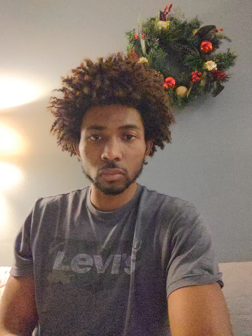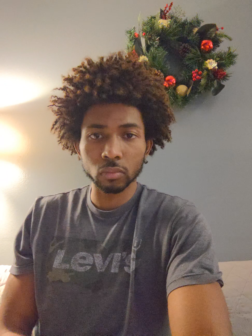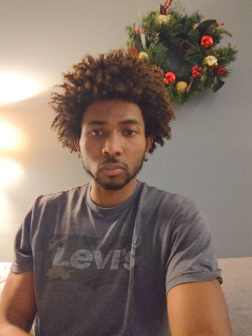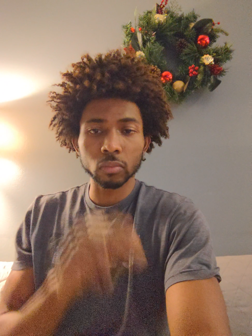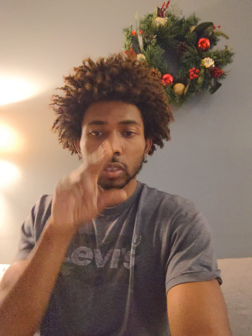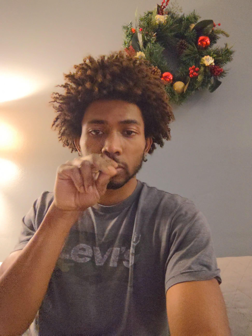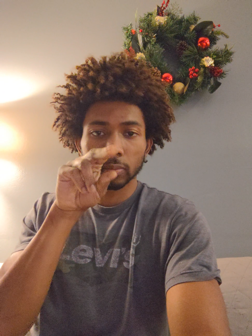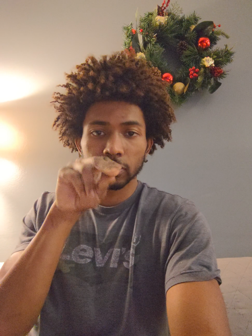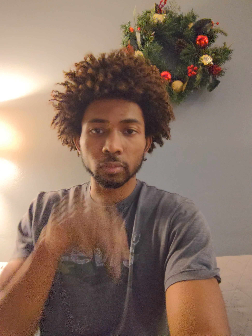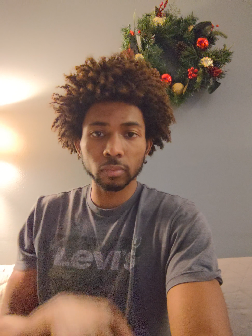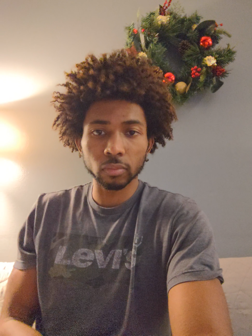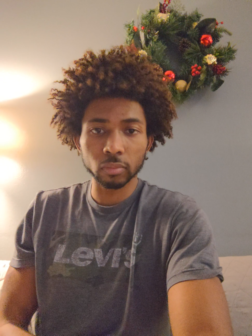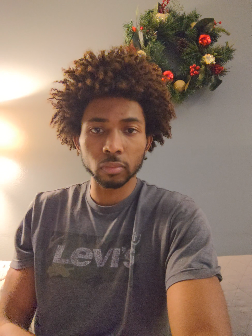duck